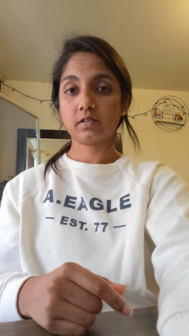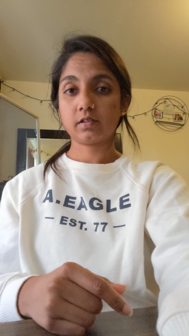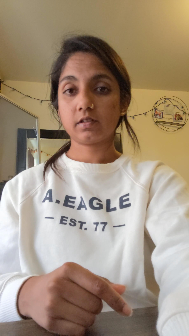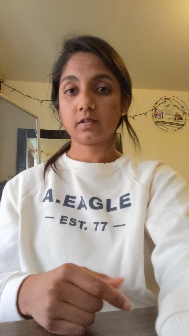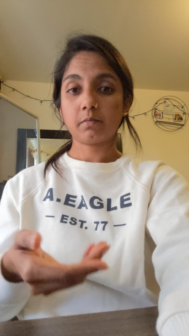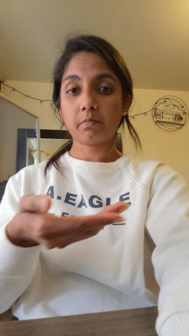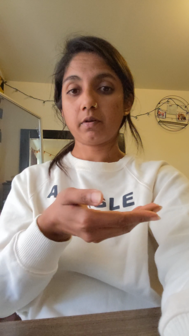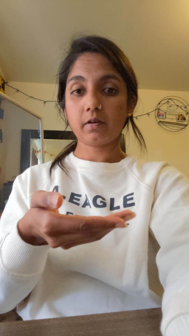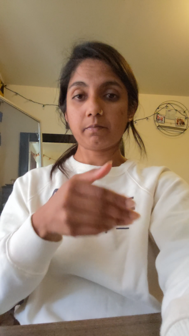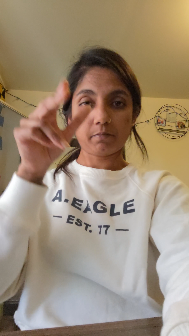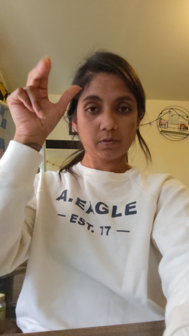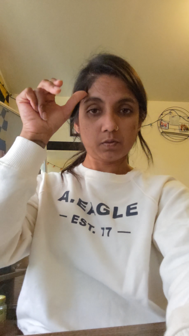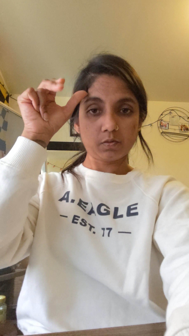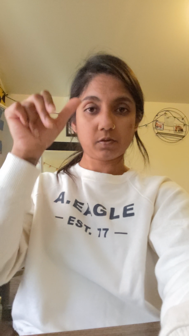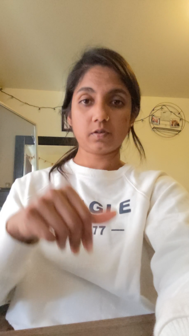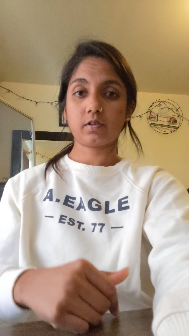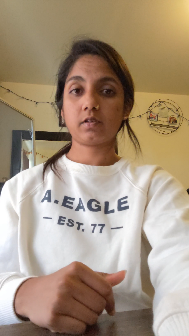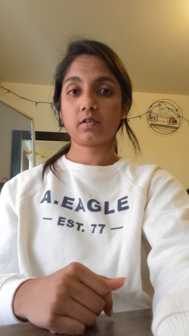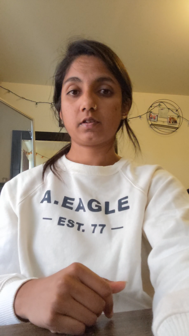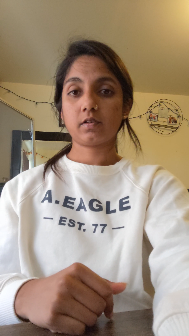pony